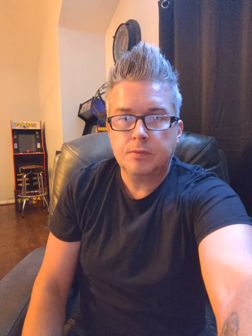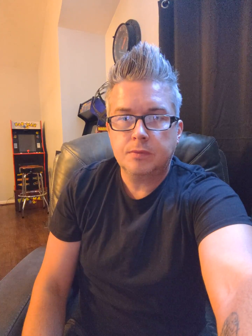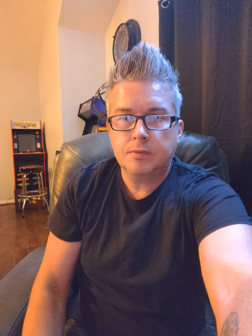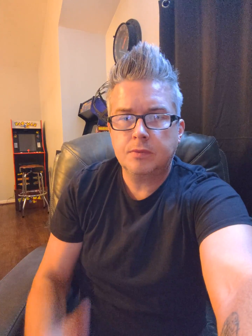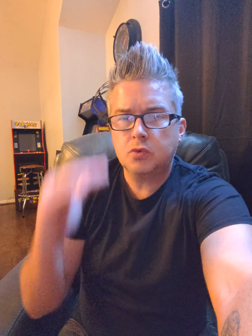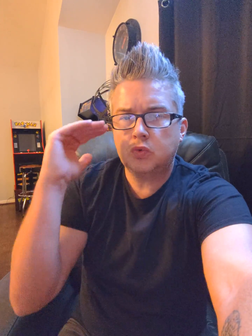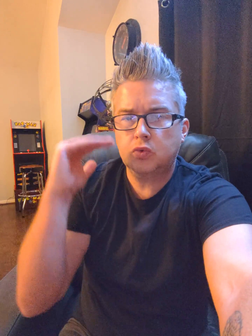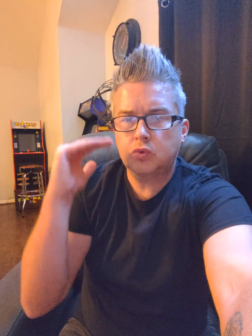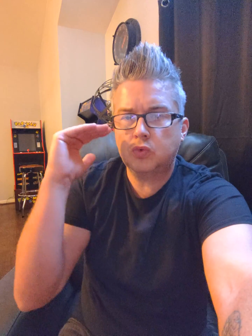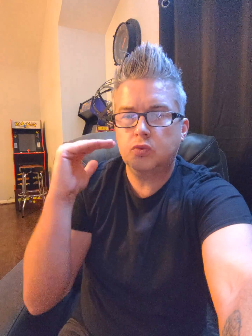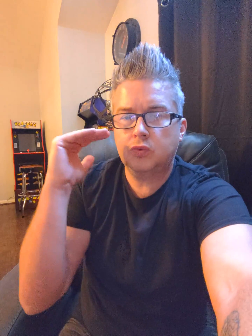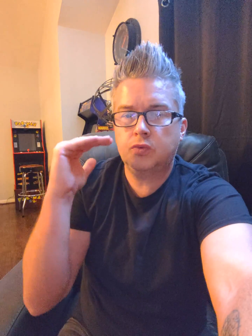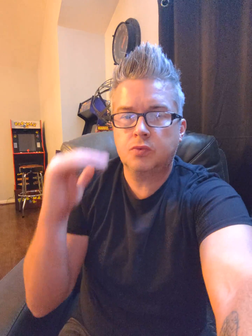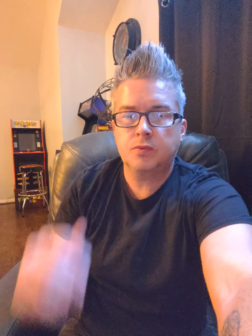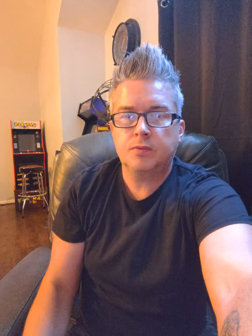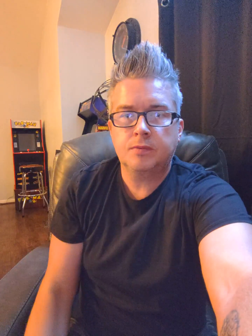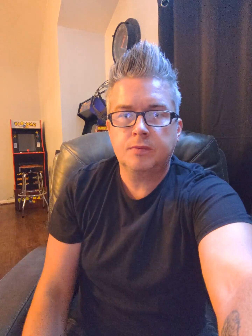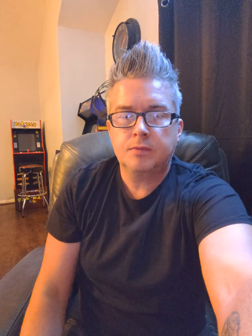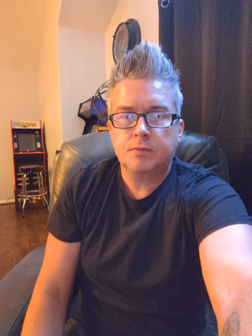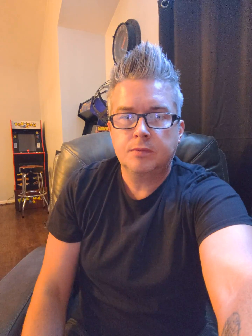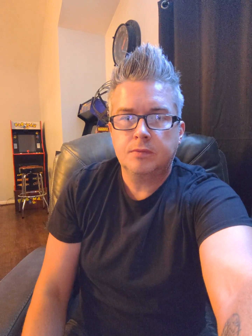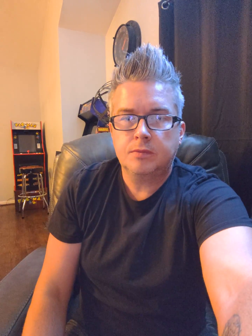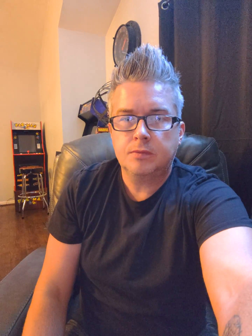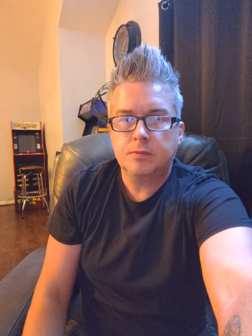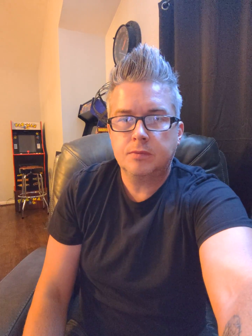short